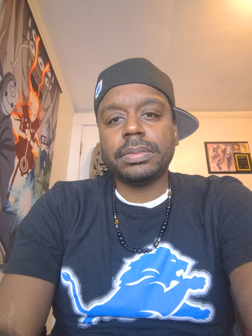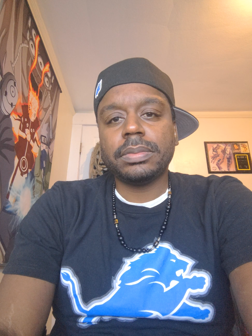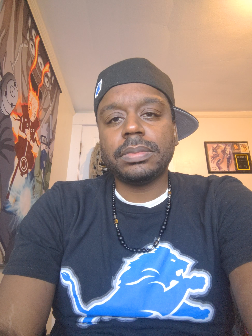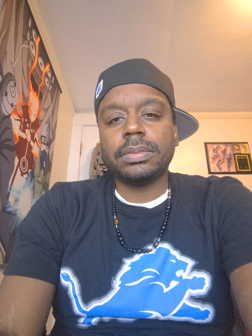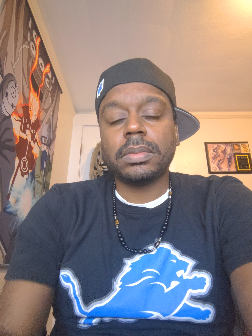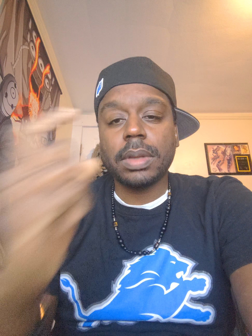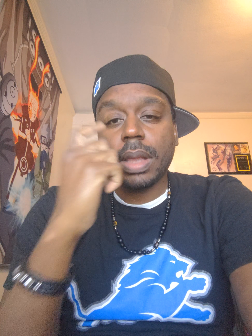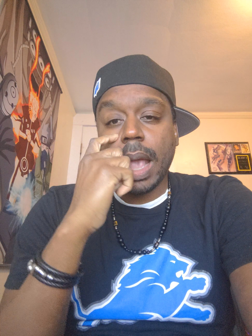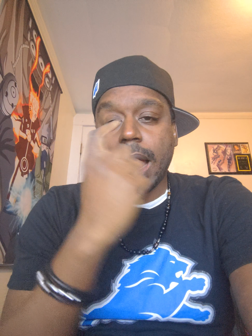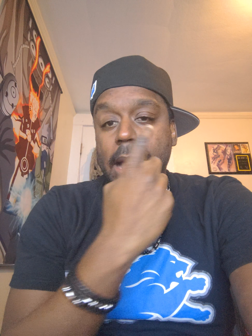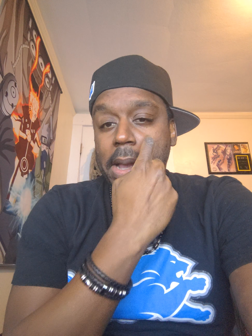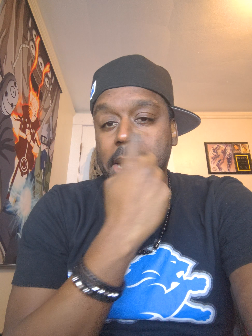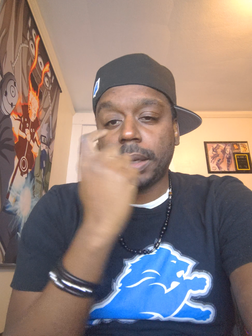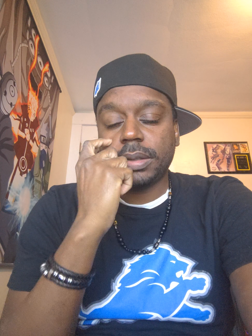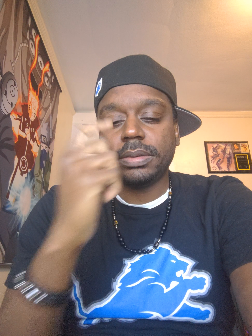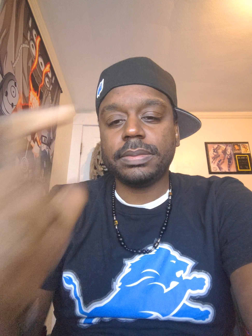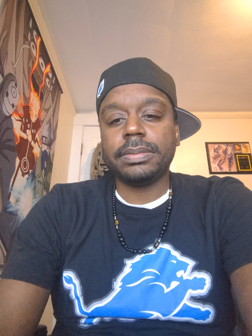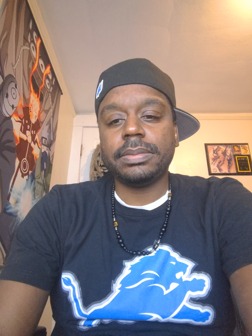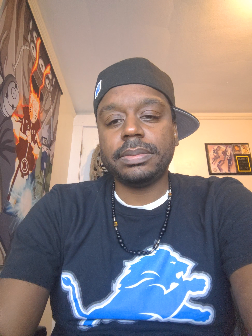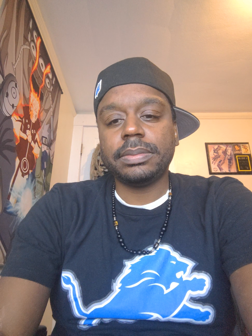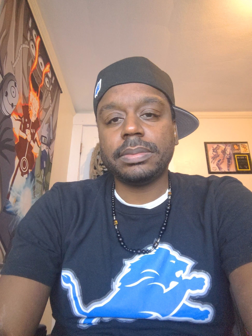eye